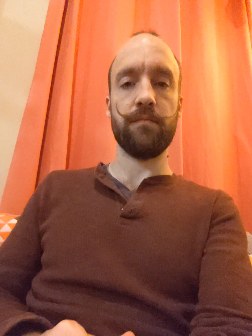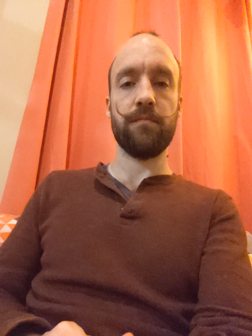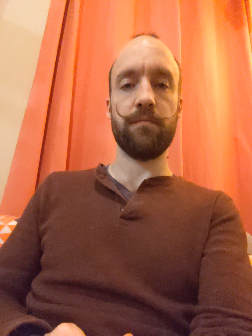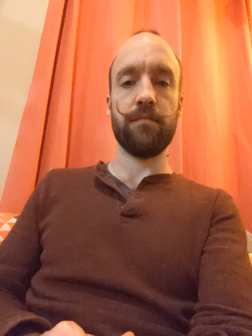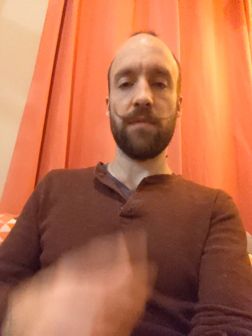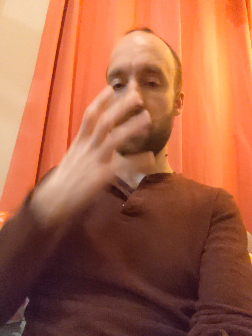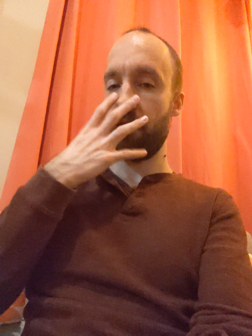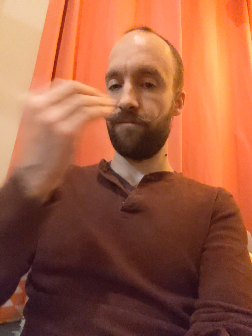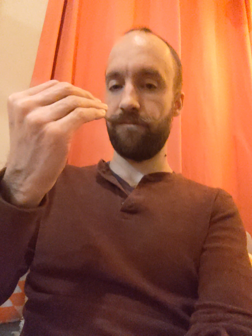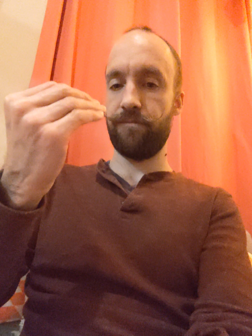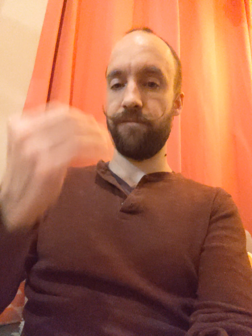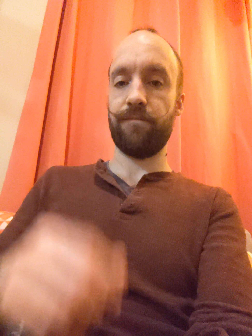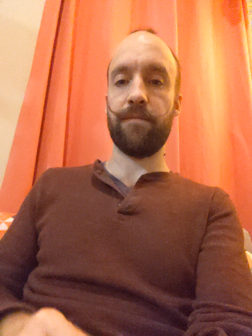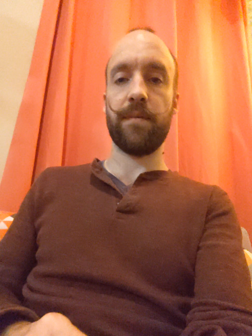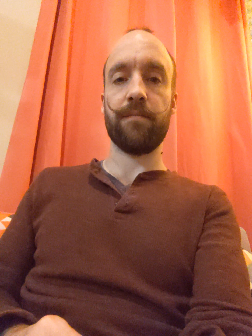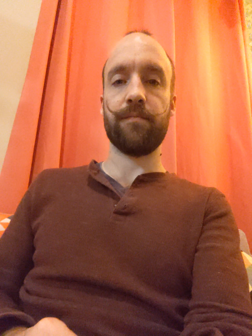wolf